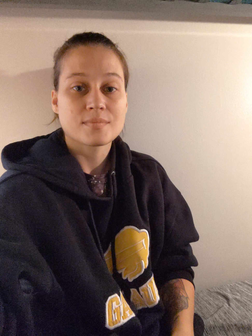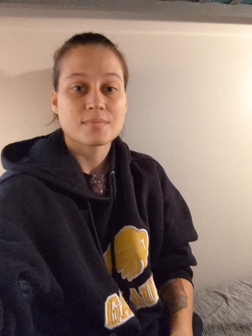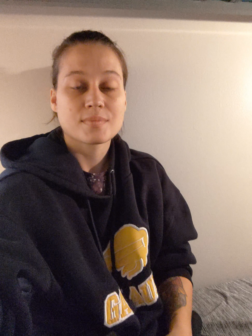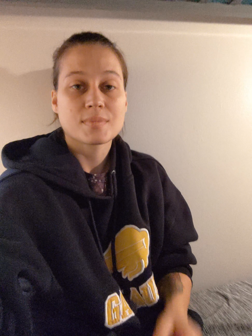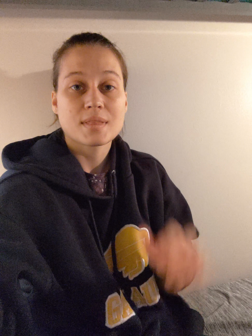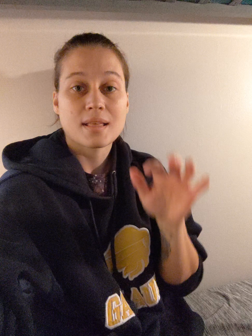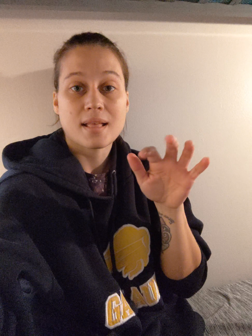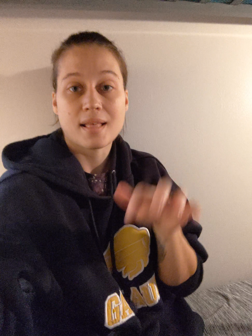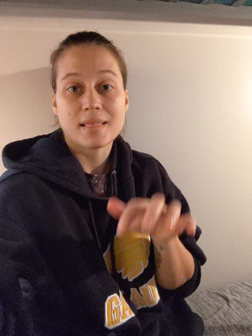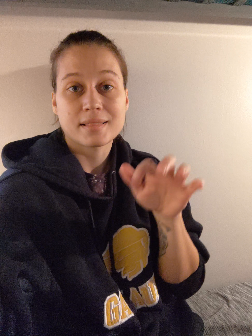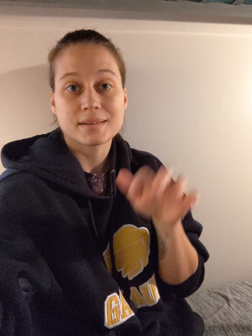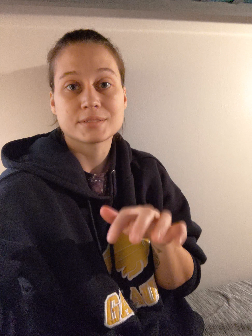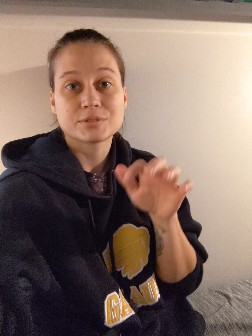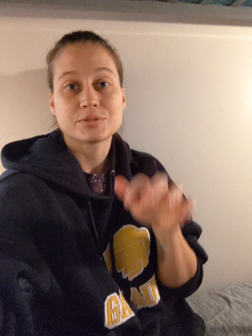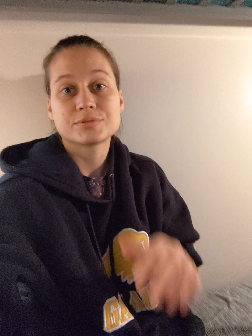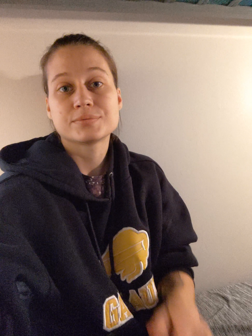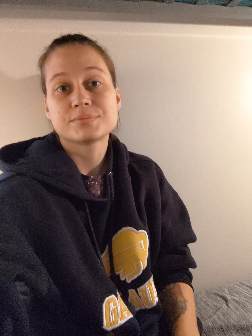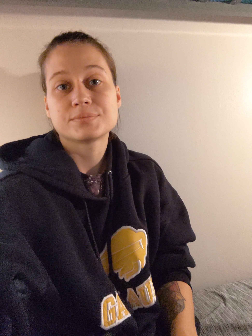alligator